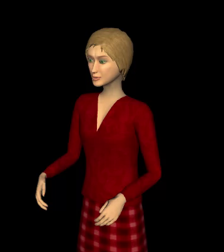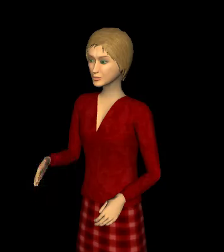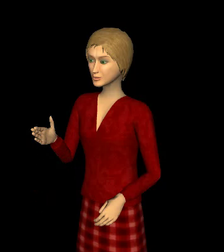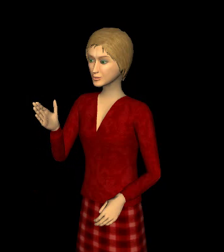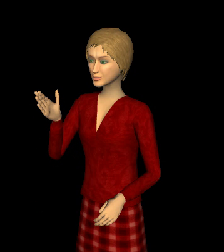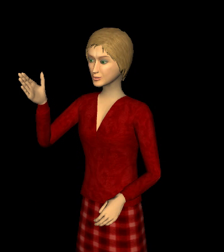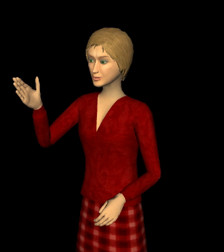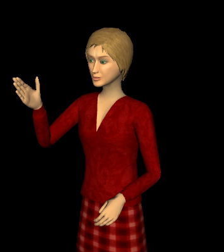مستقبل